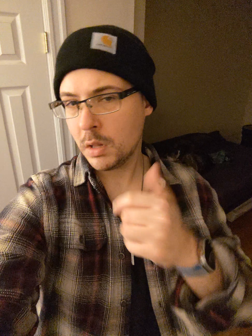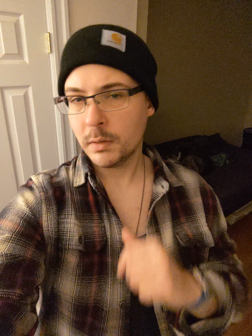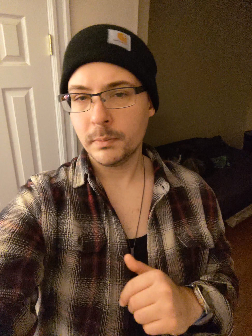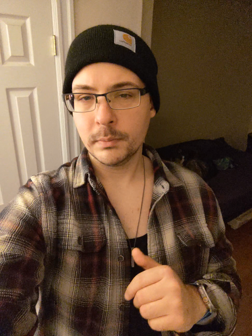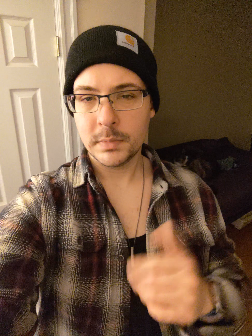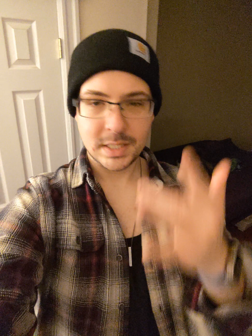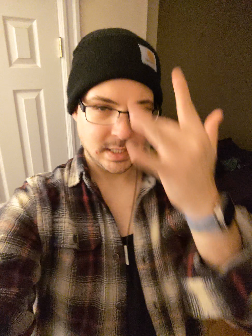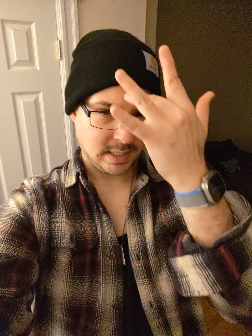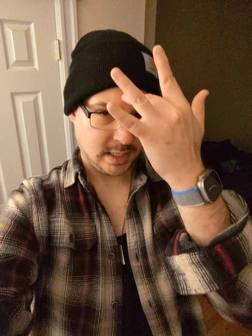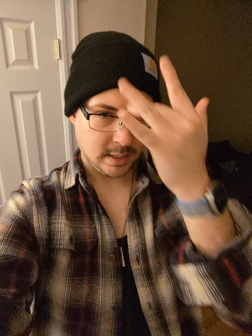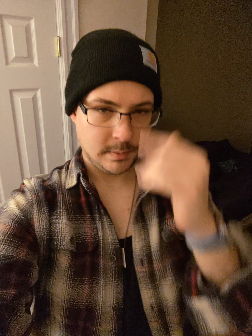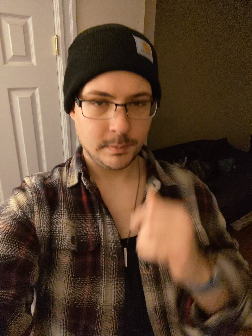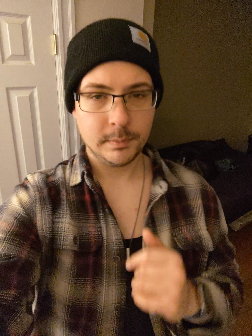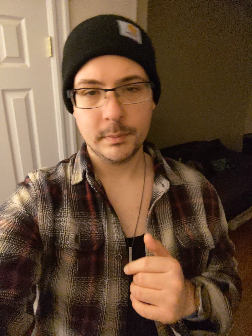sick